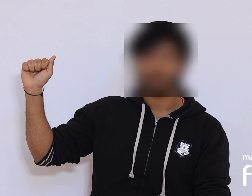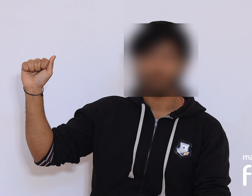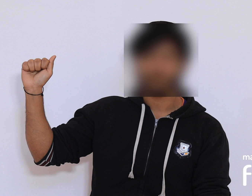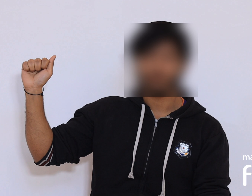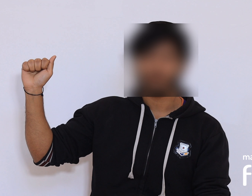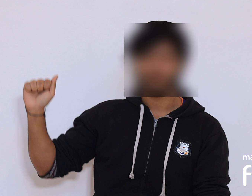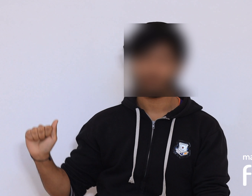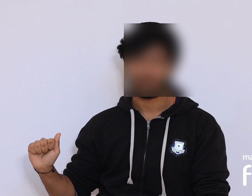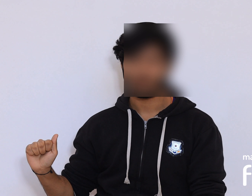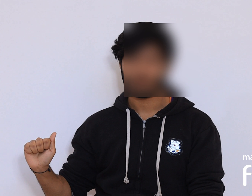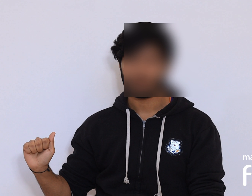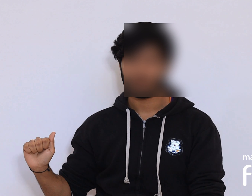آ